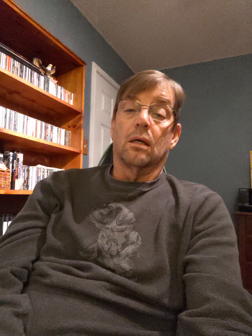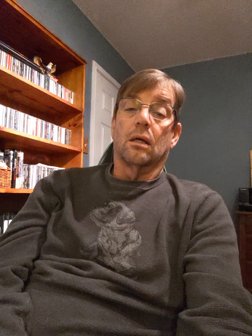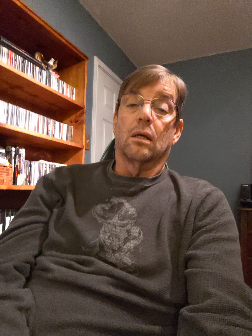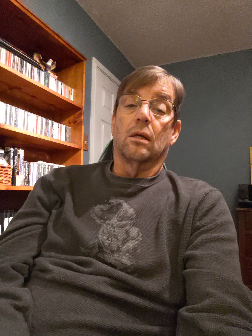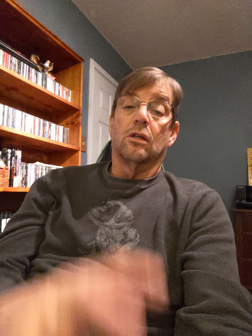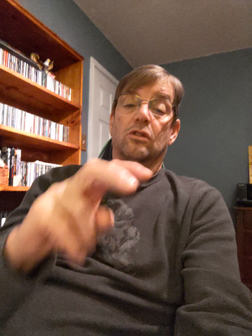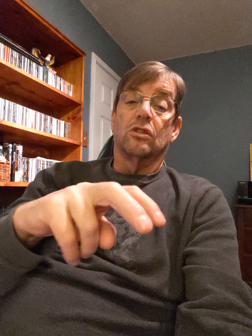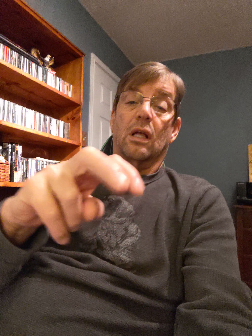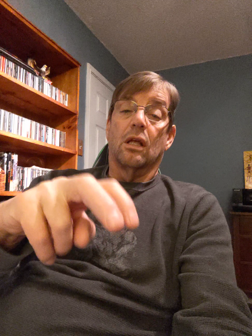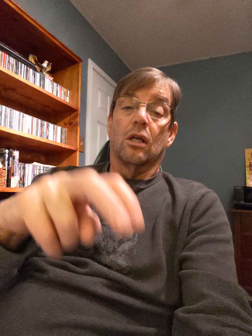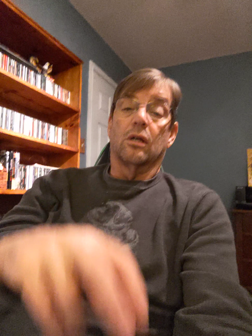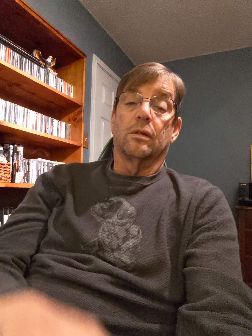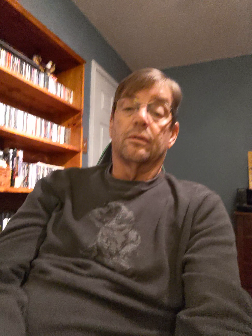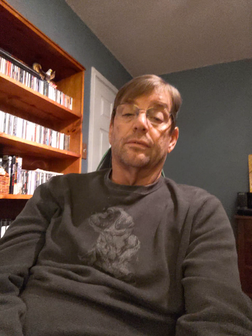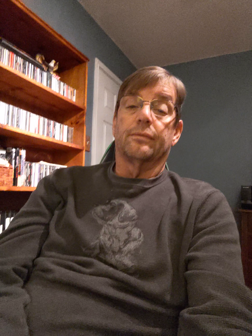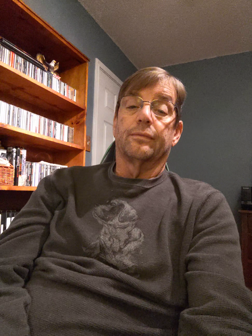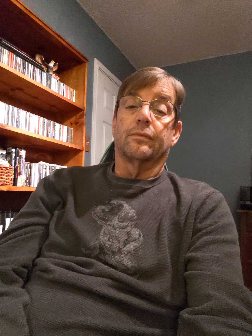chair